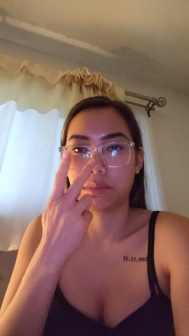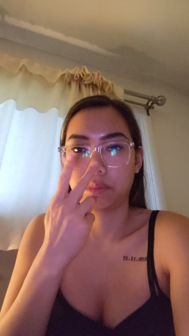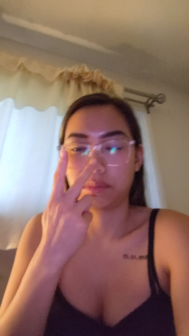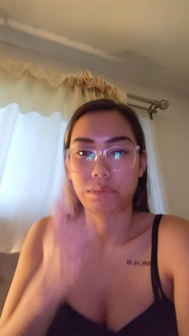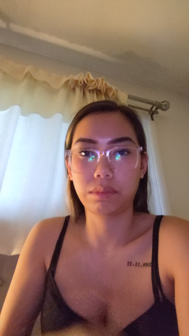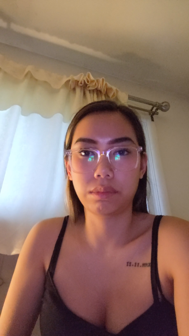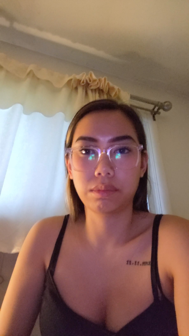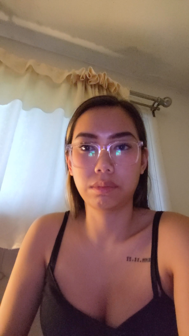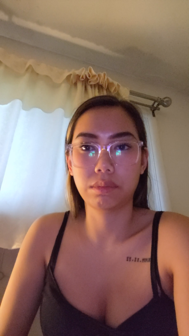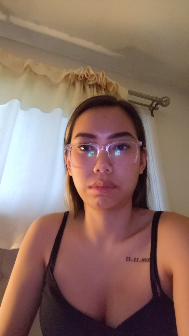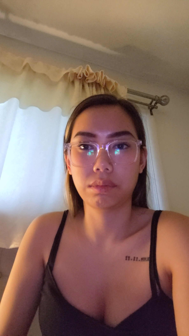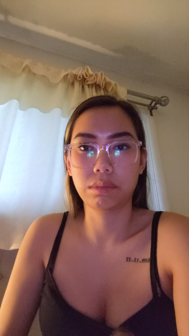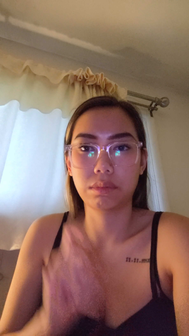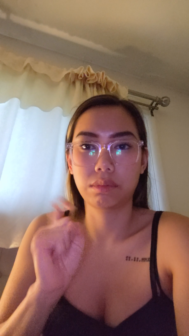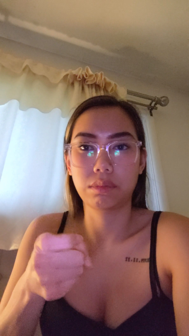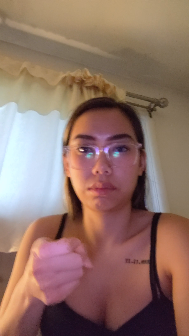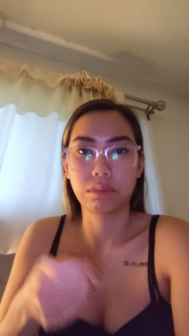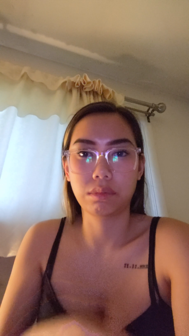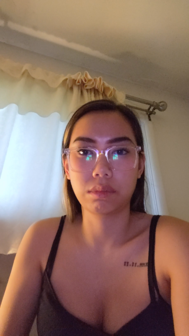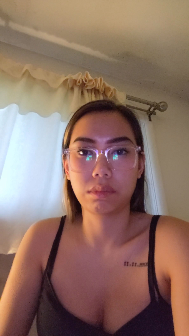present